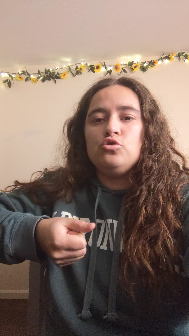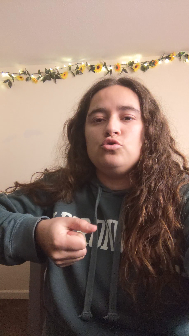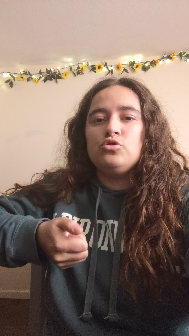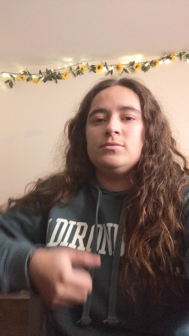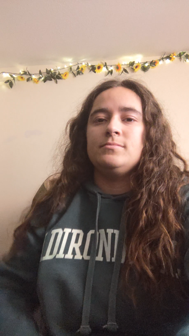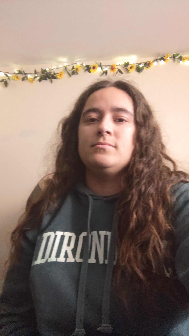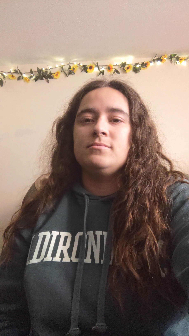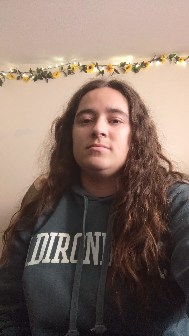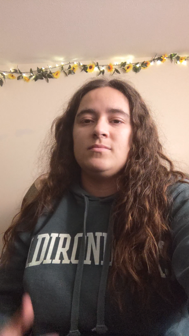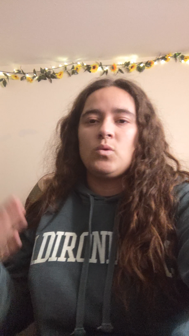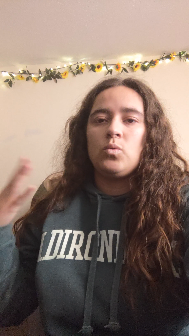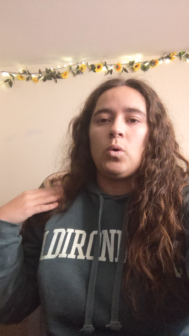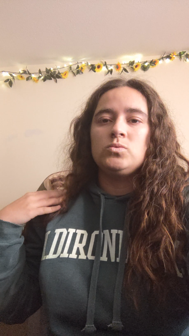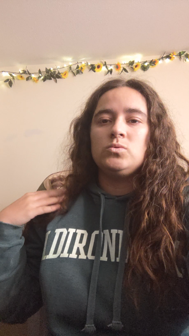shoulder